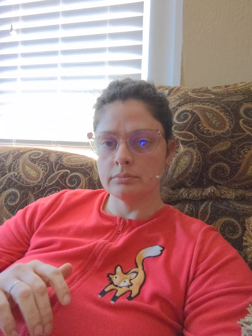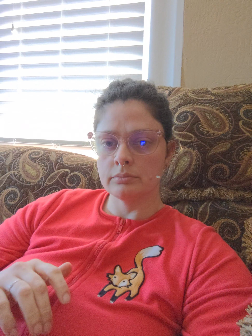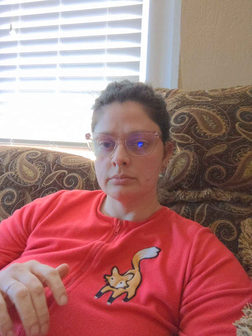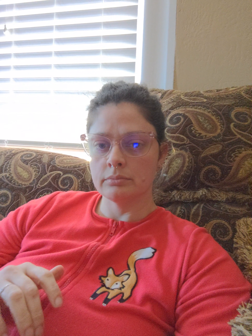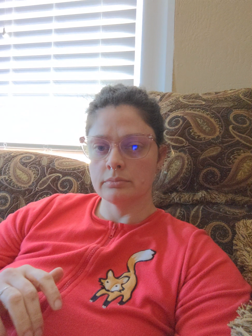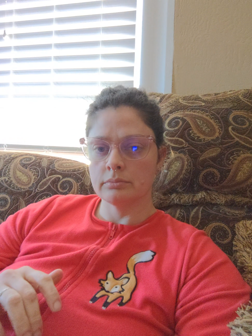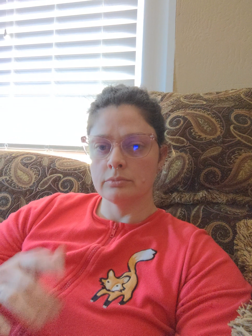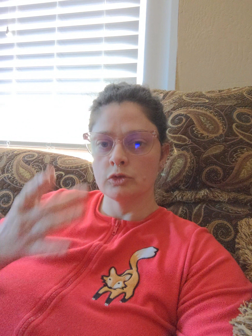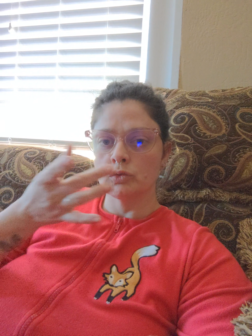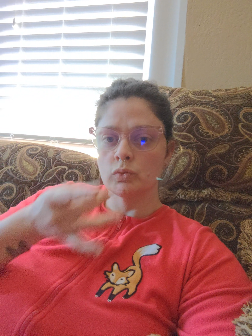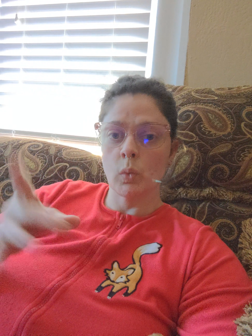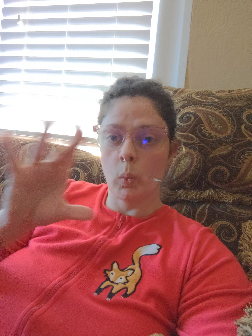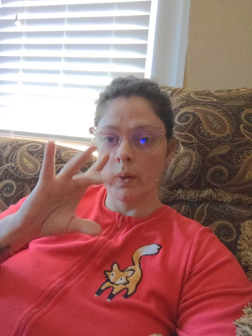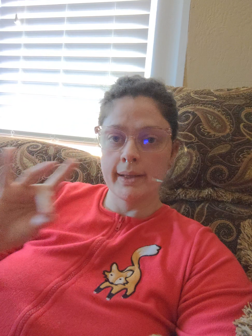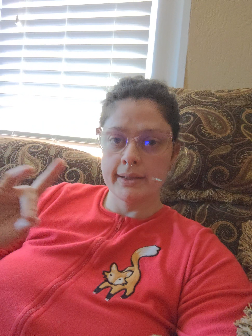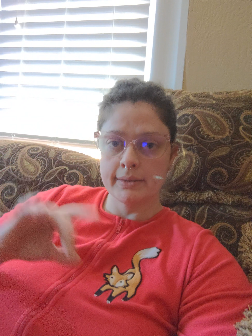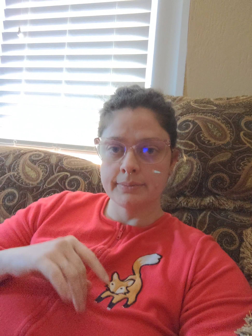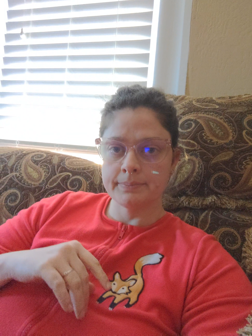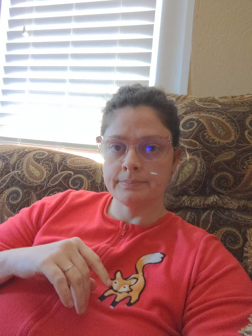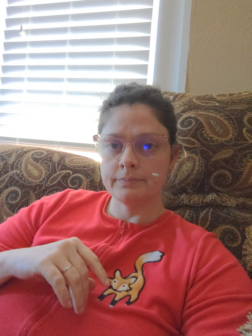story